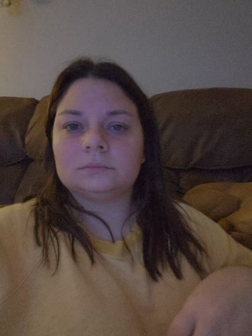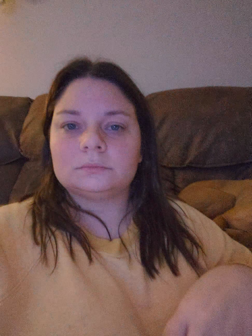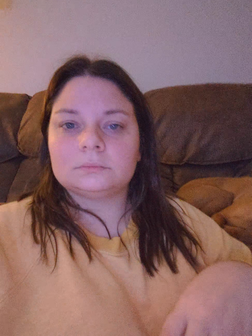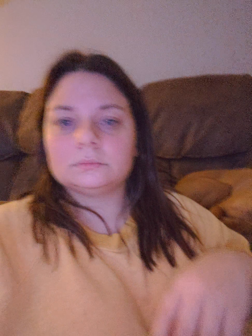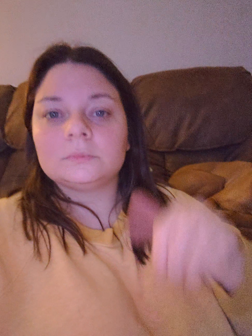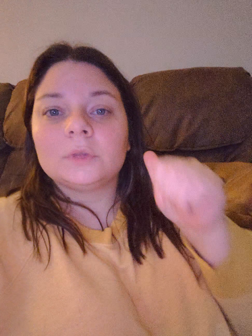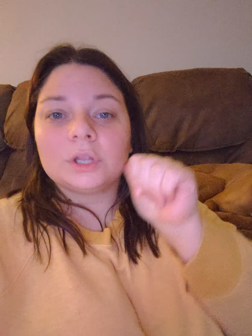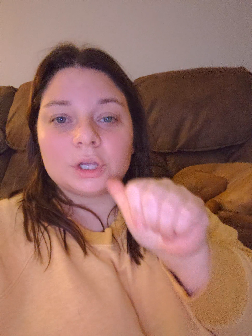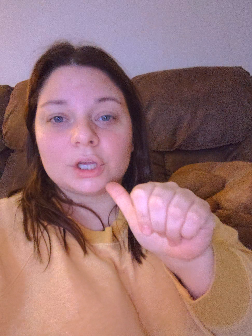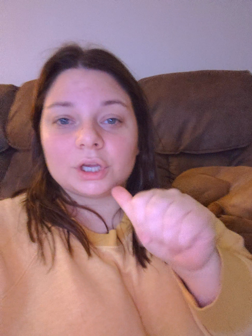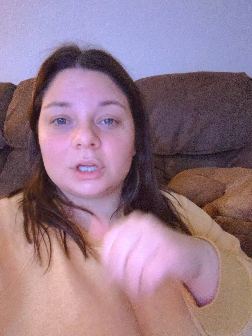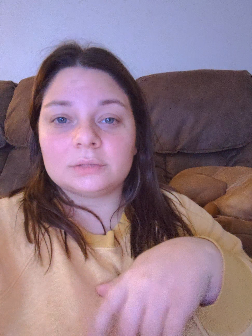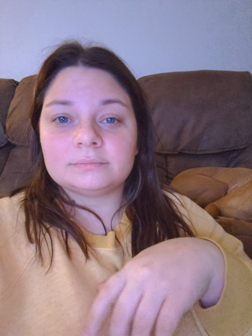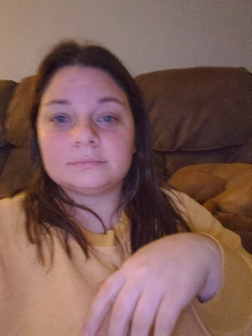girl